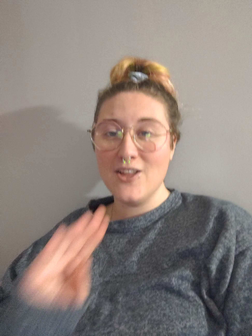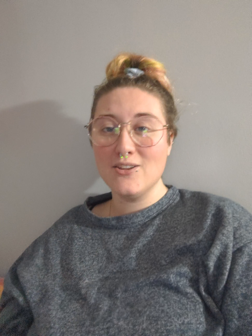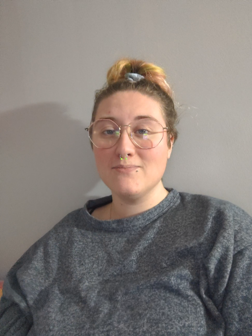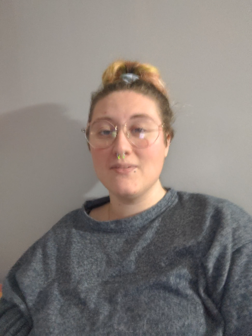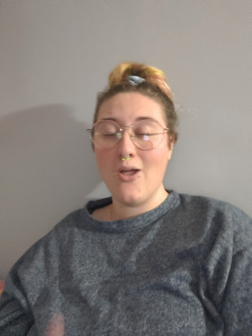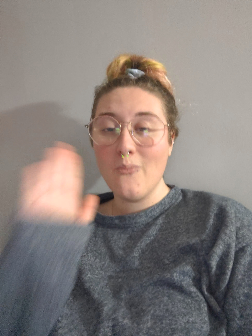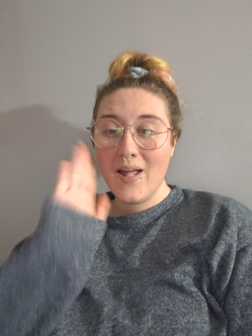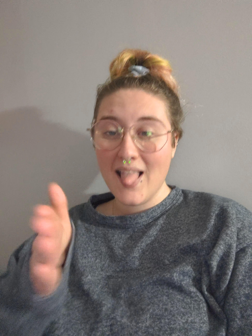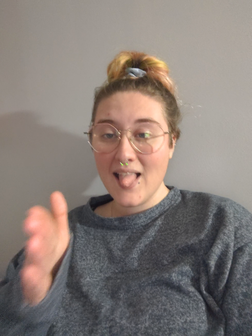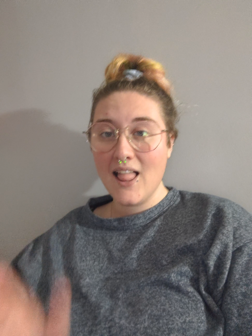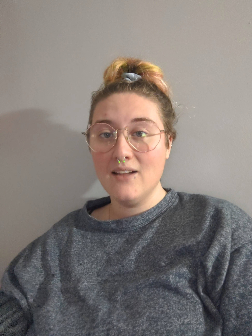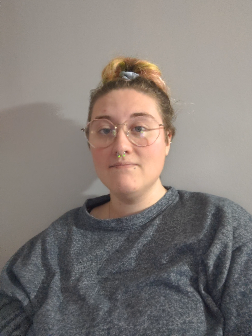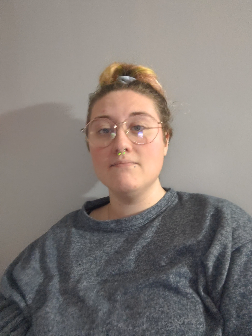will